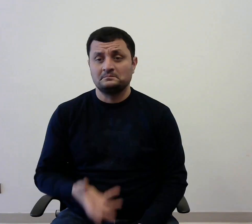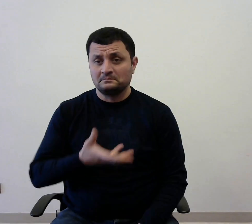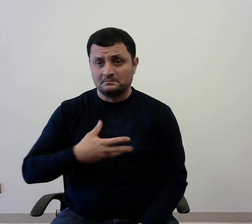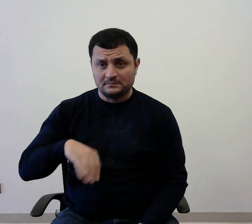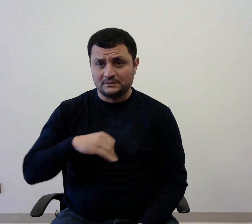biz